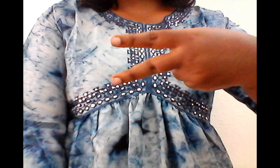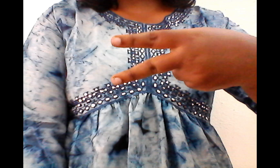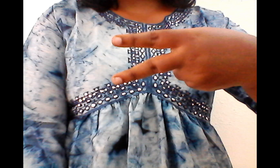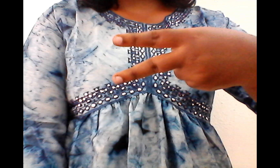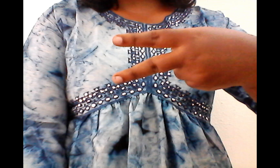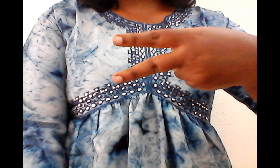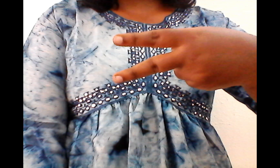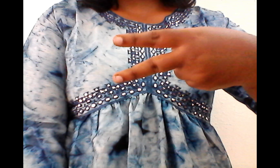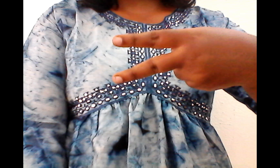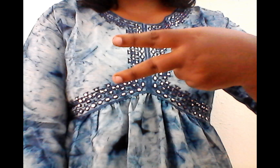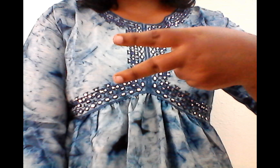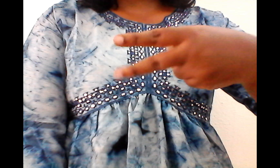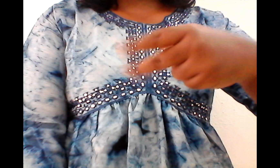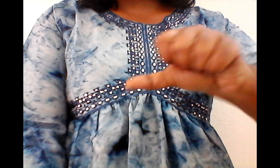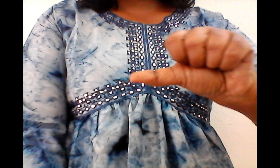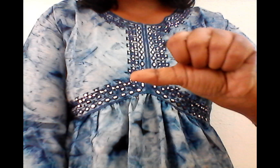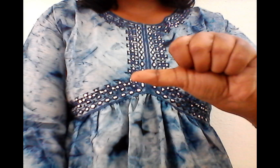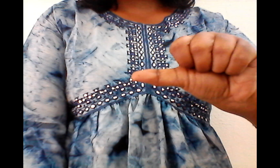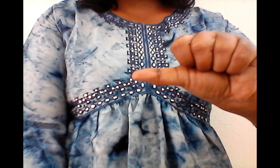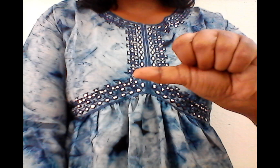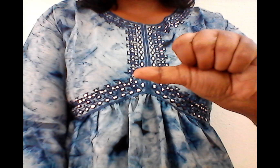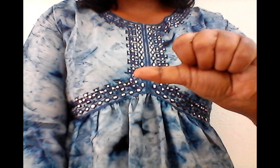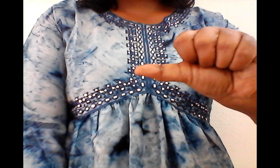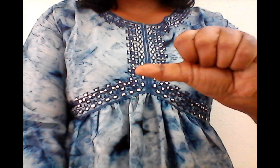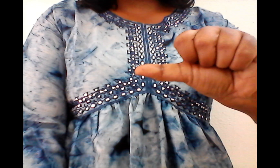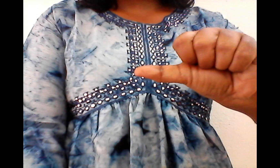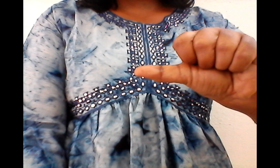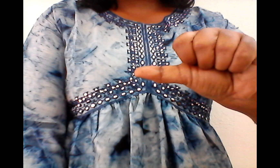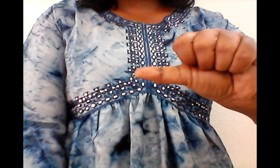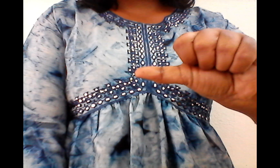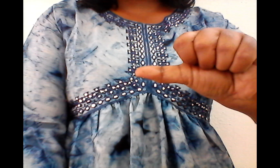ഐ